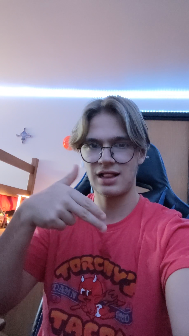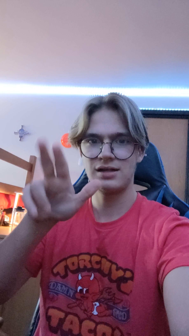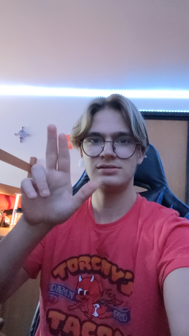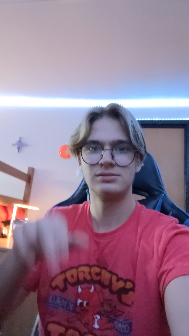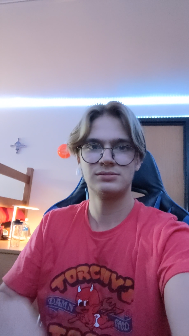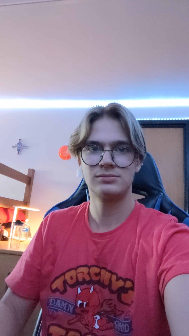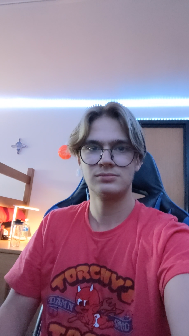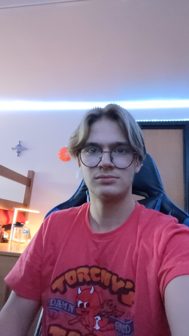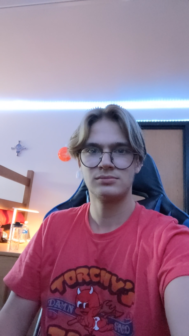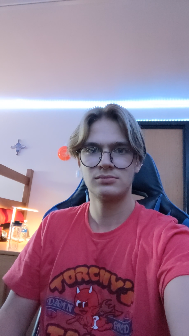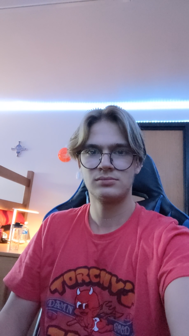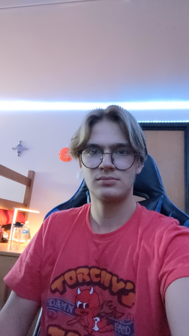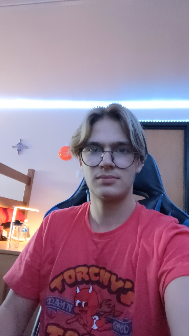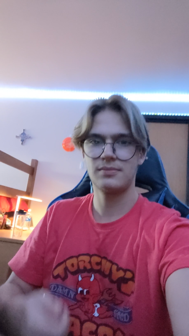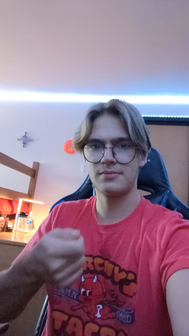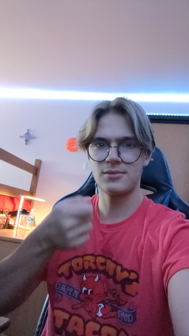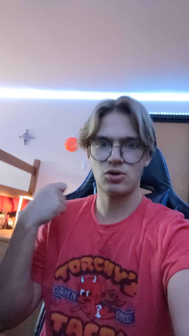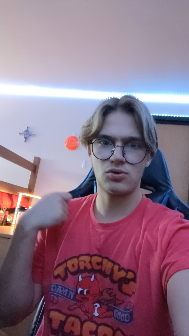pull